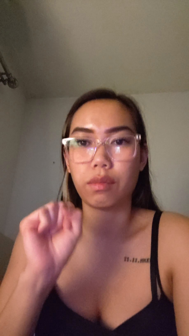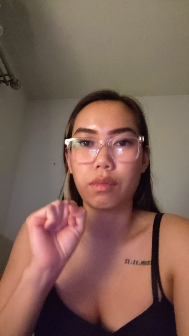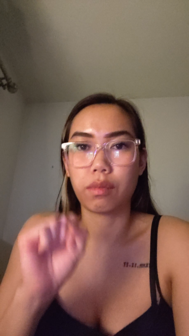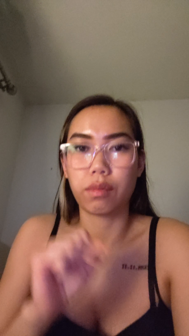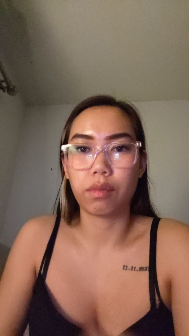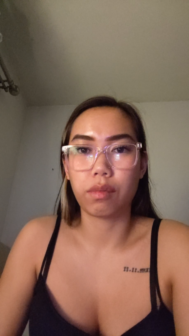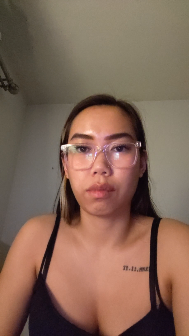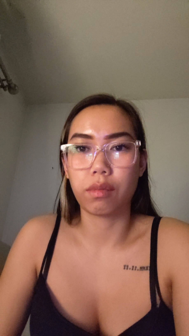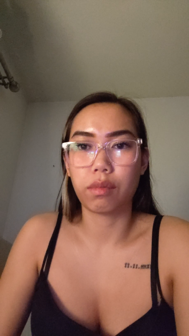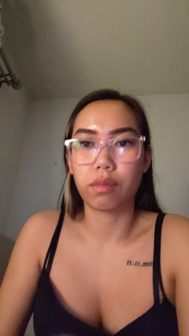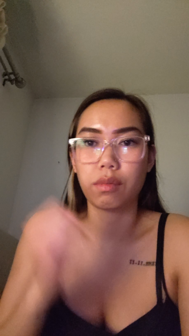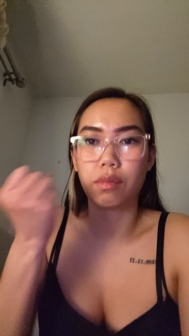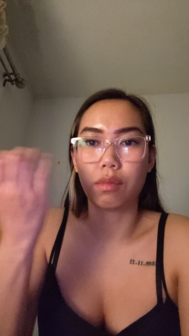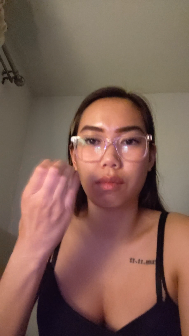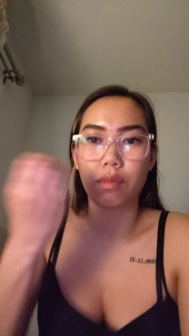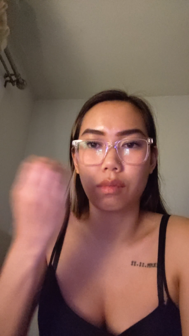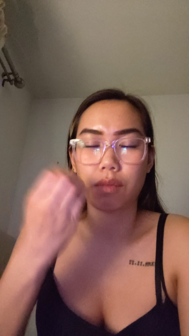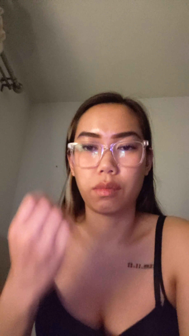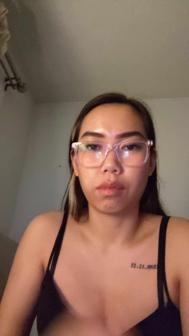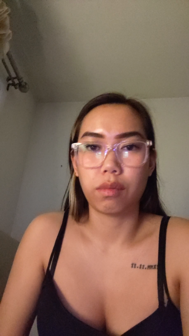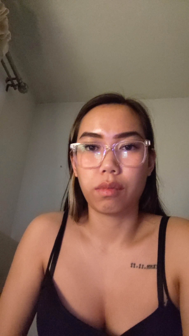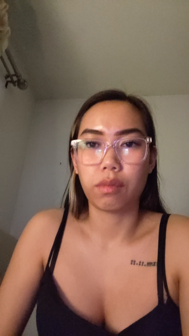shake